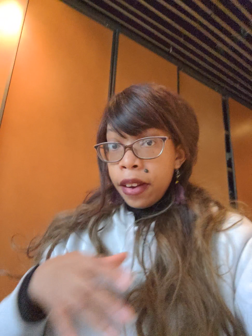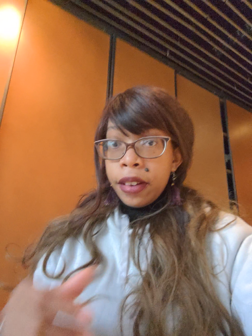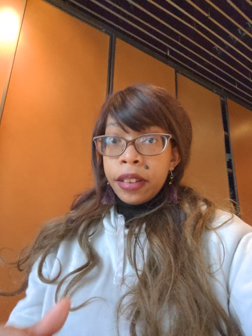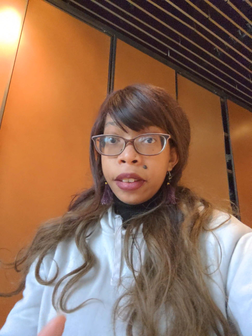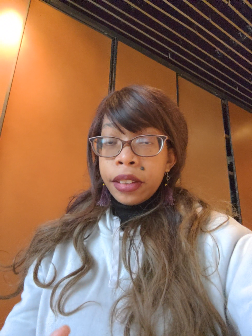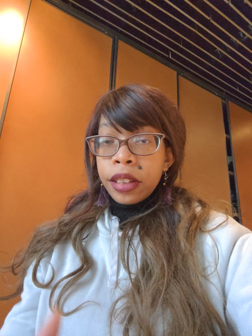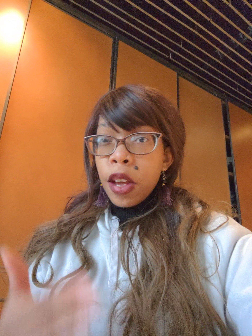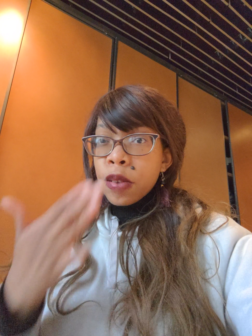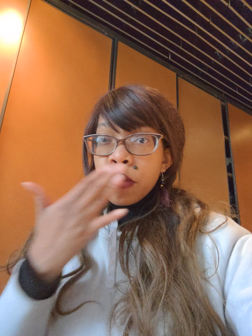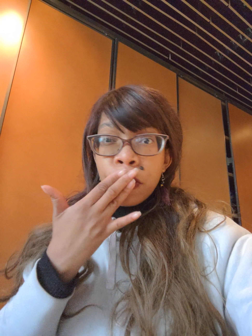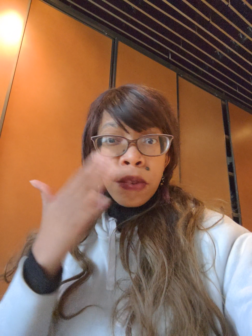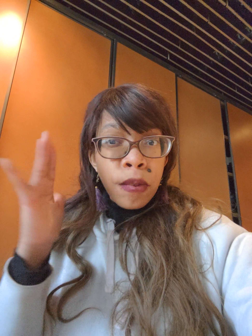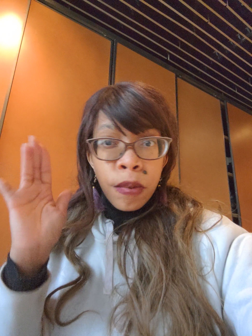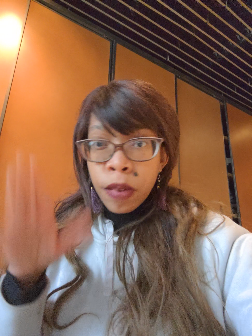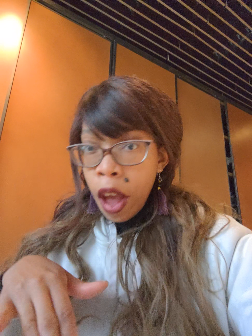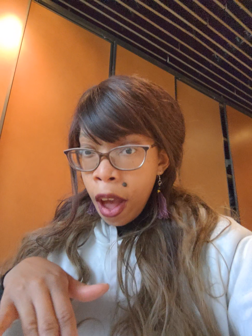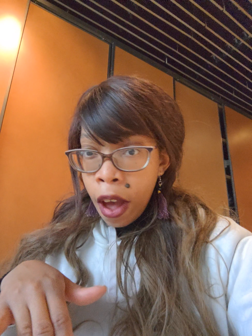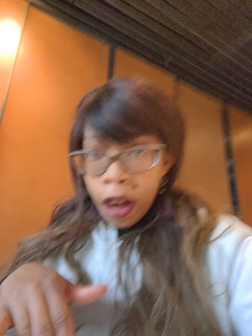bad